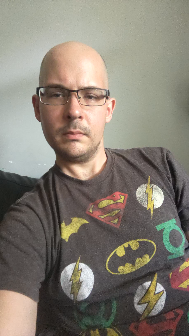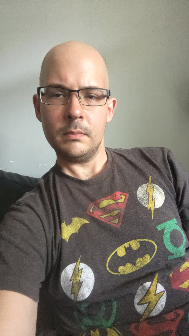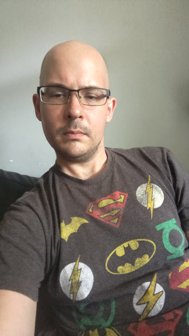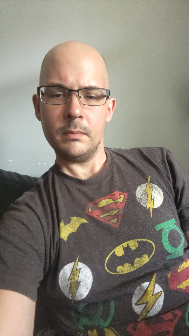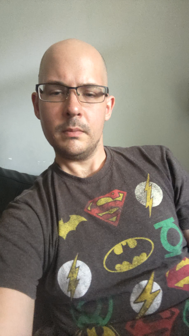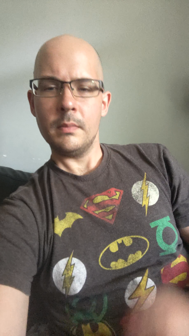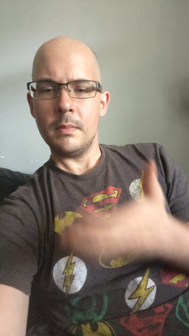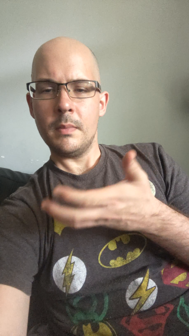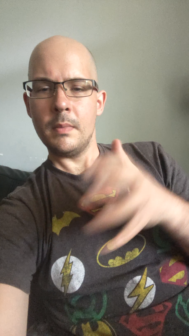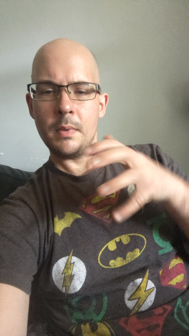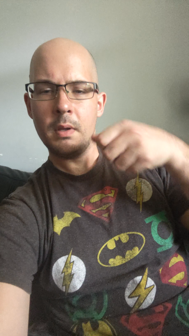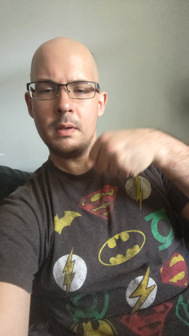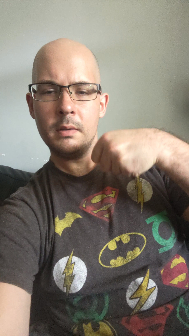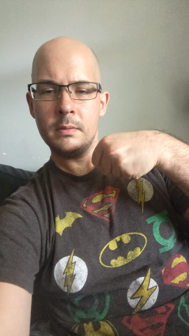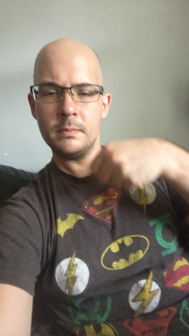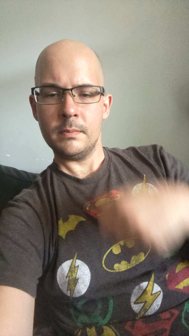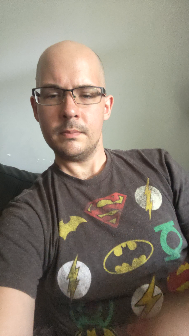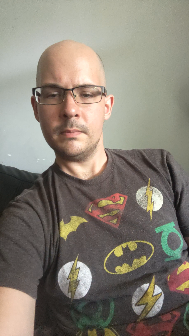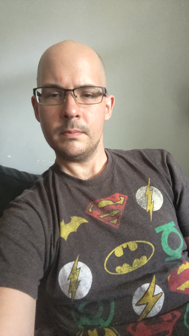bucket